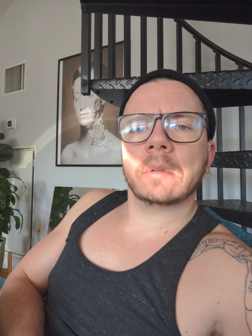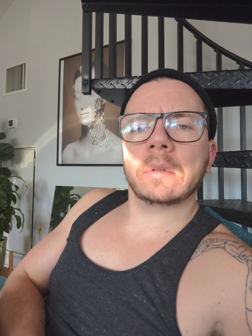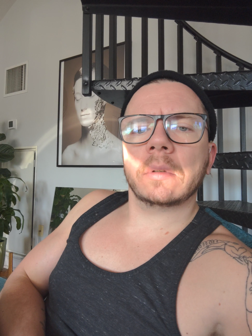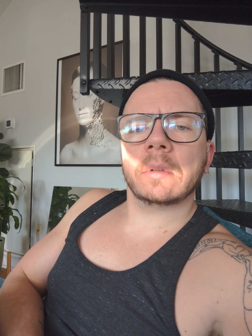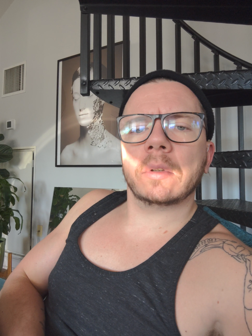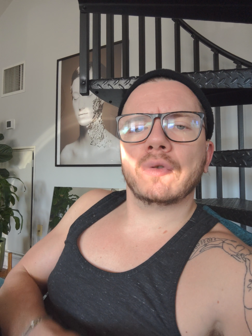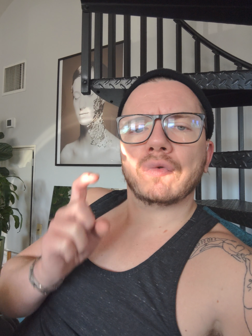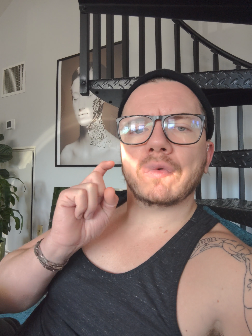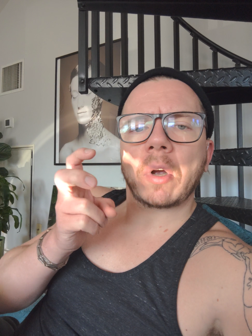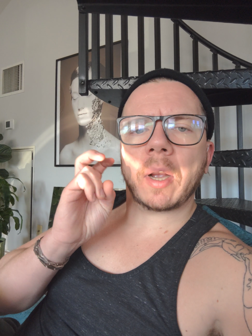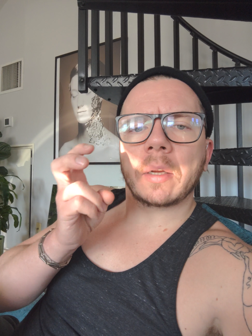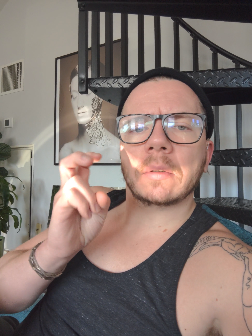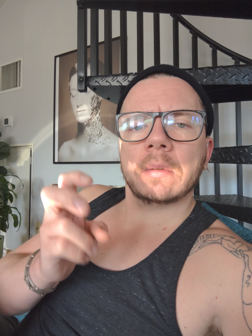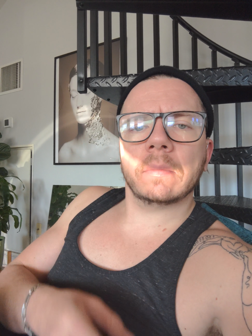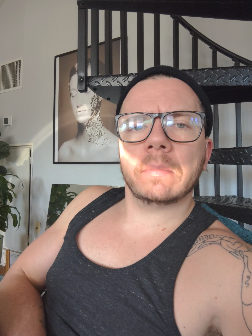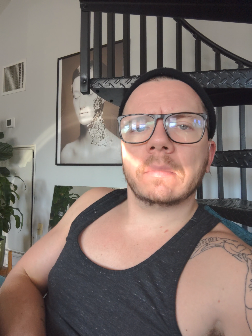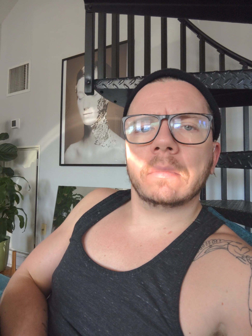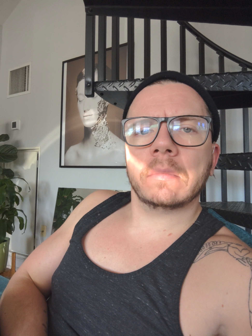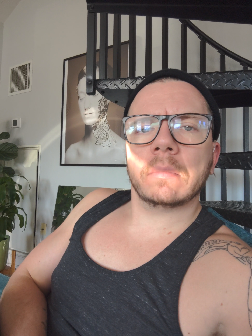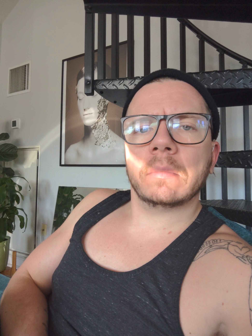ride